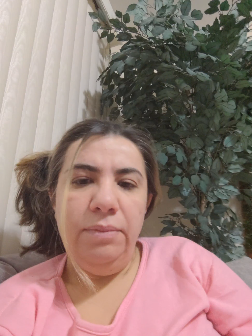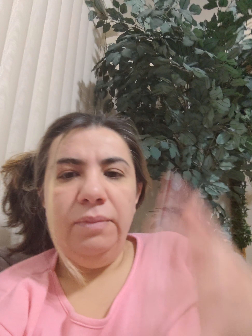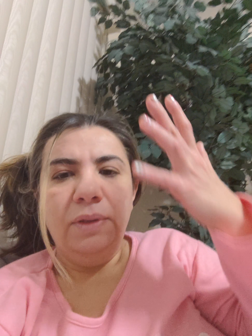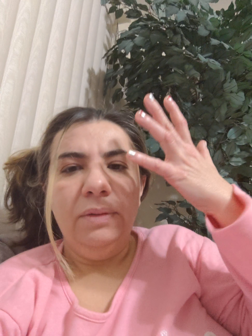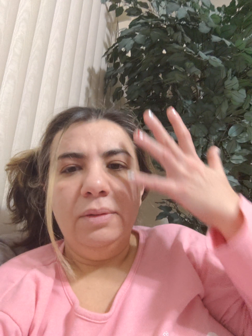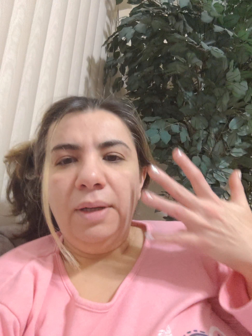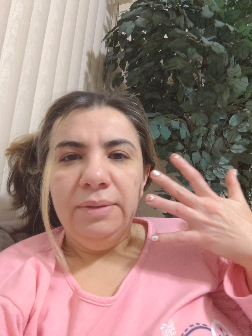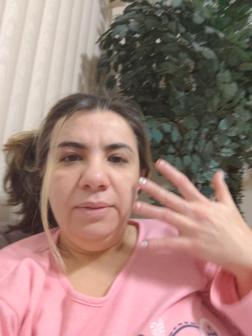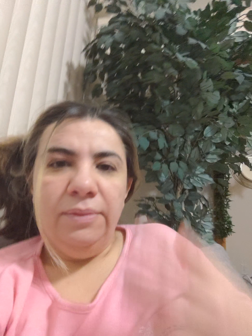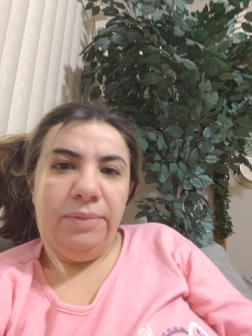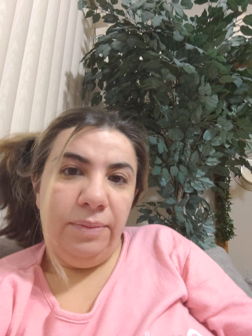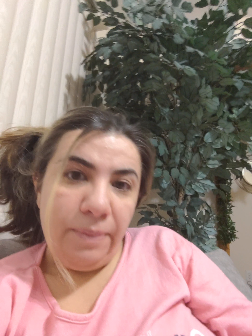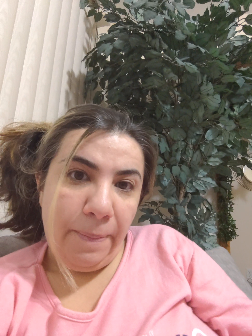sad